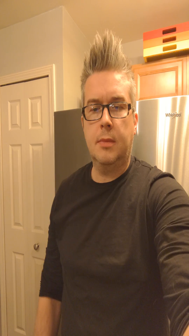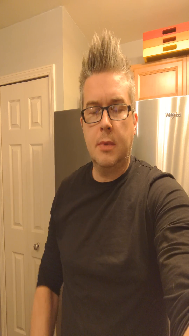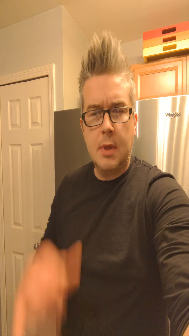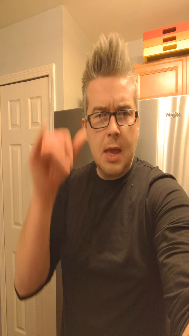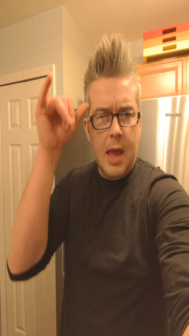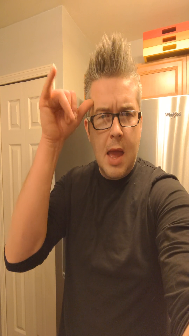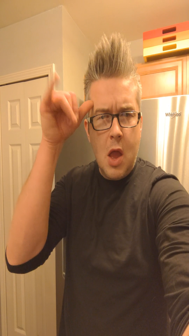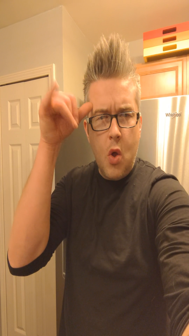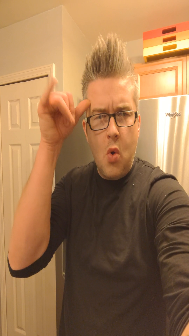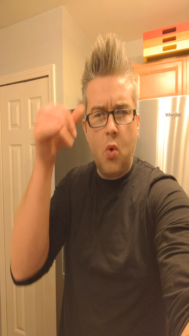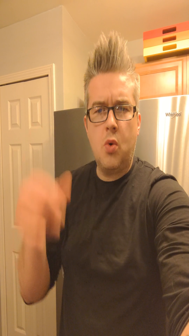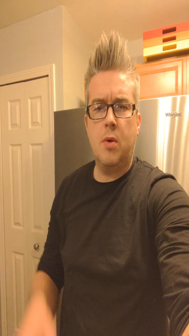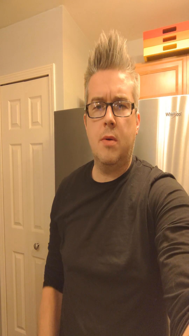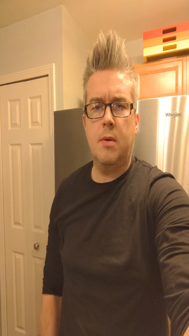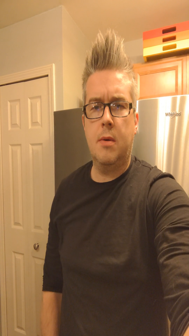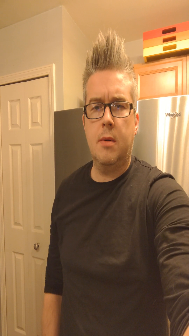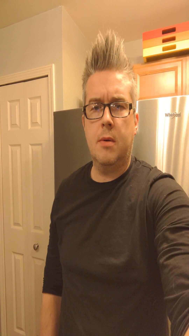cow